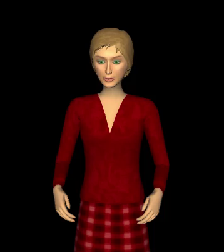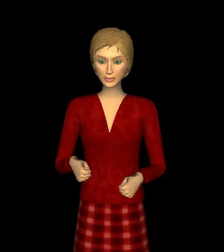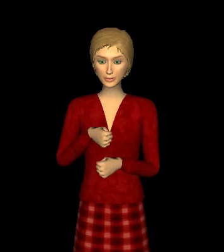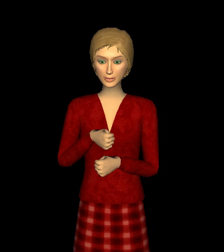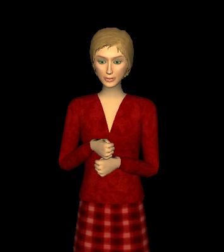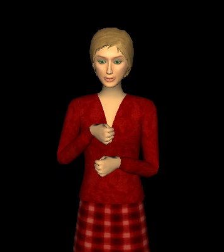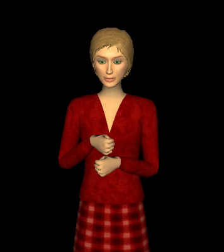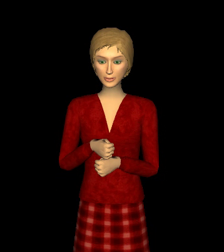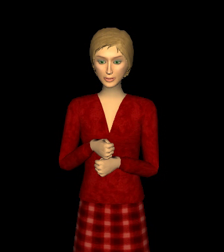عمل